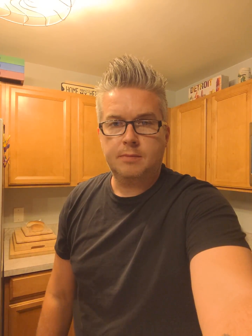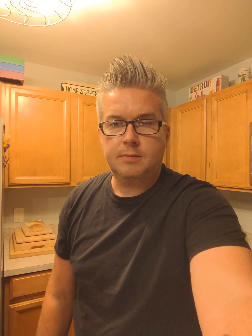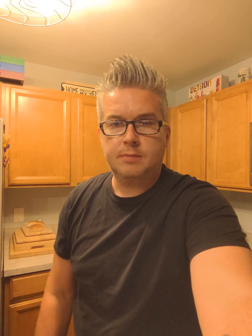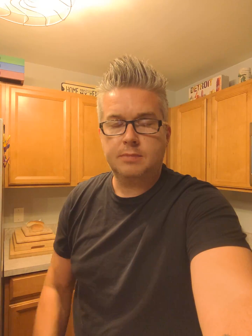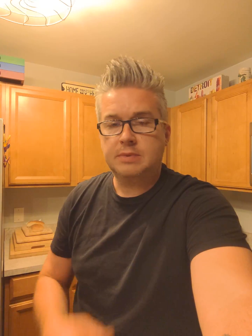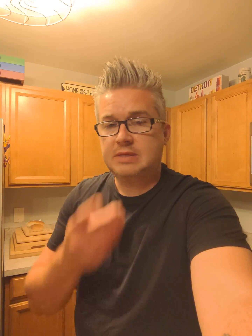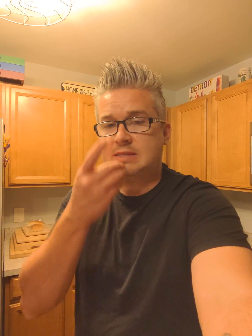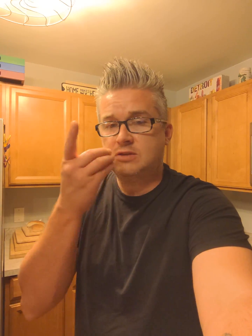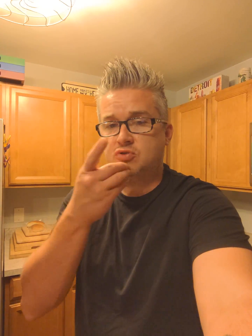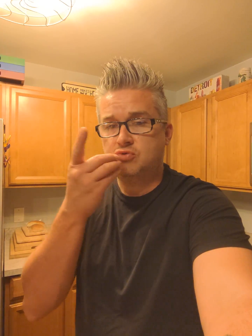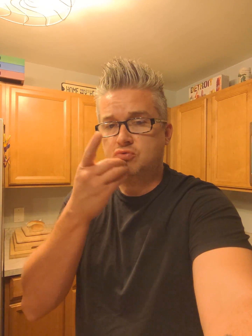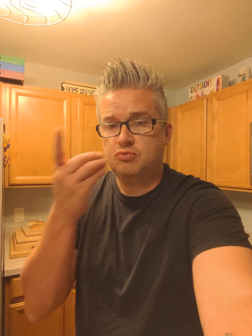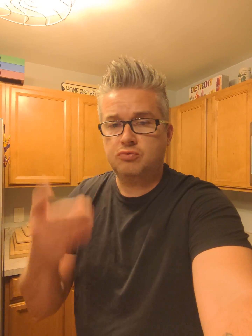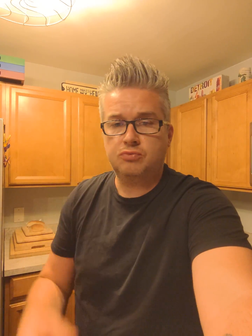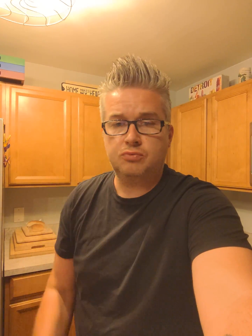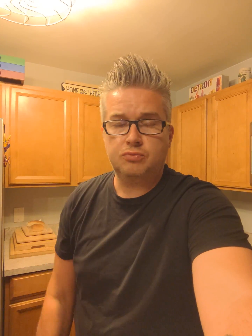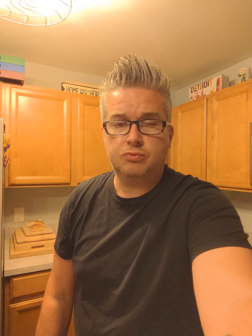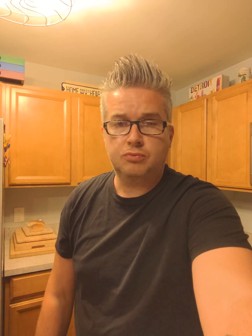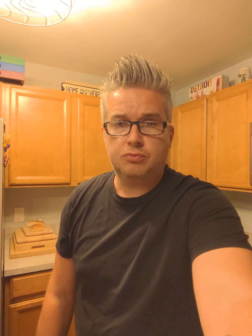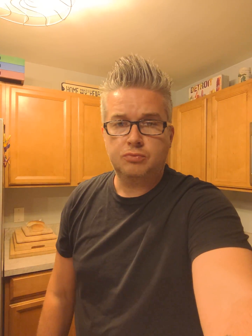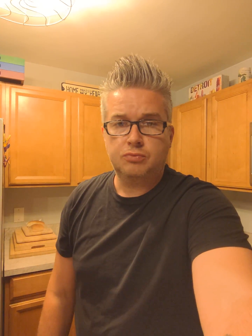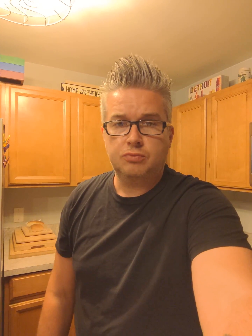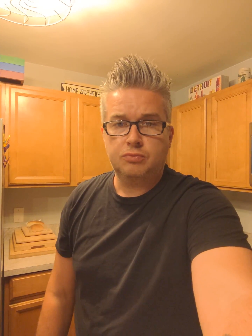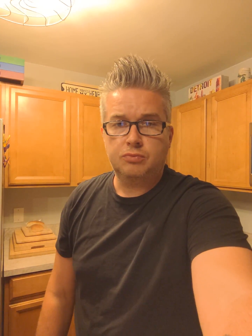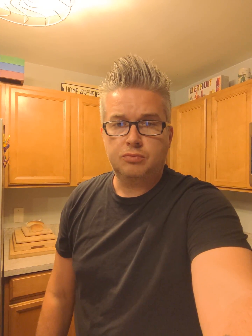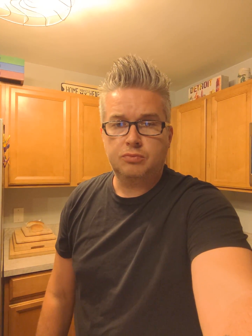dinner